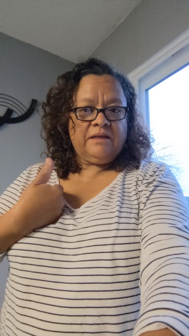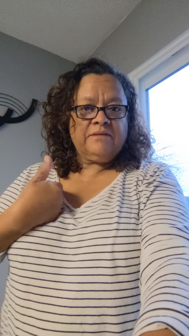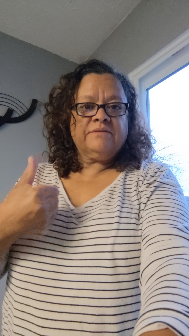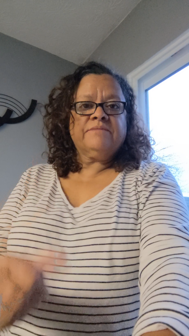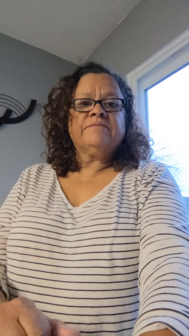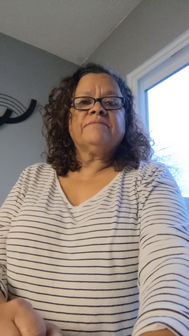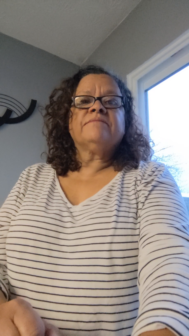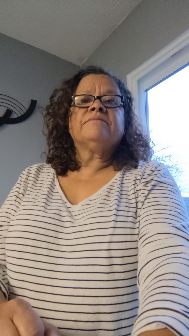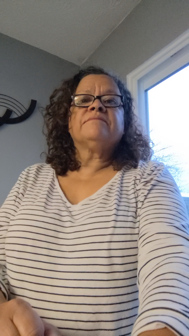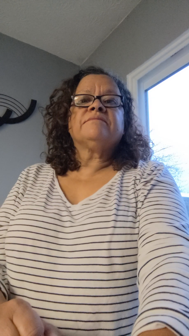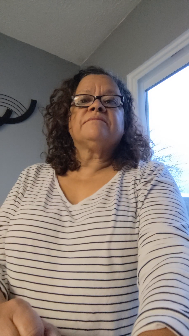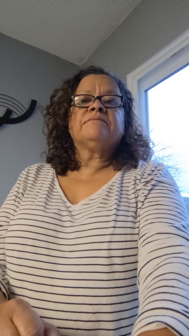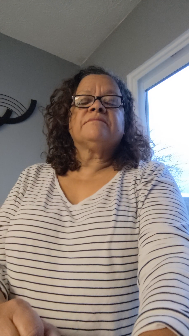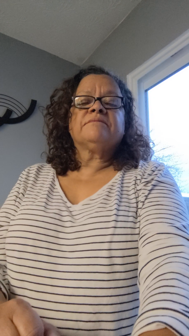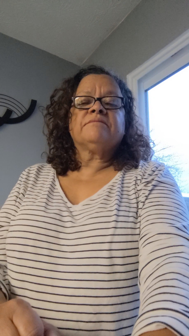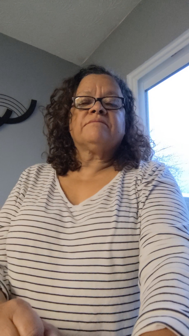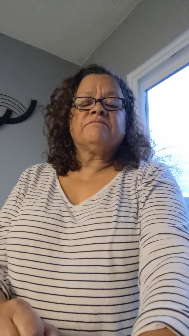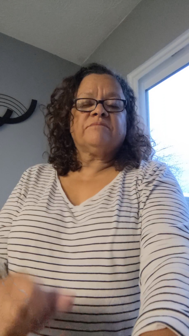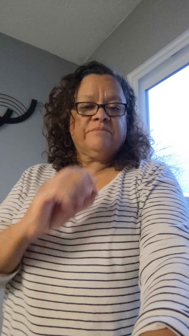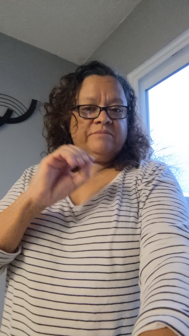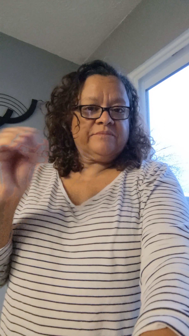none